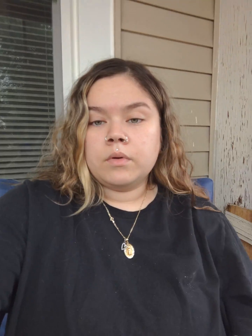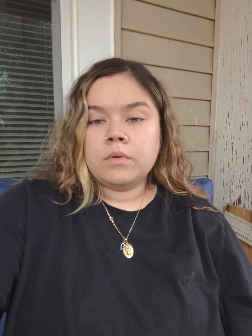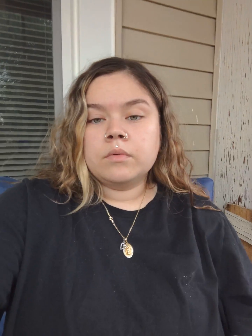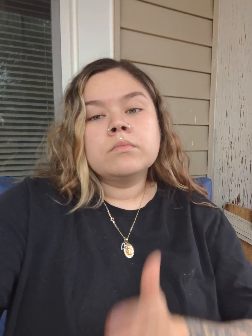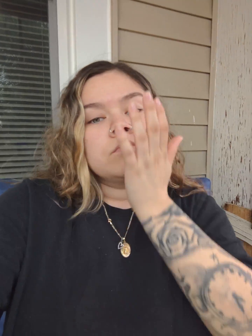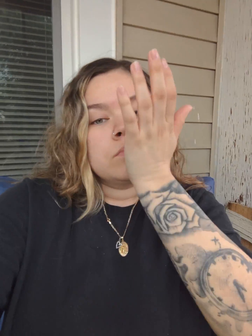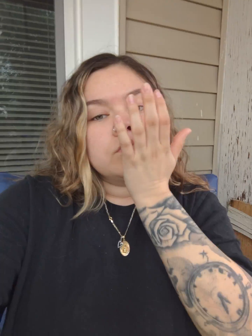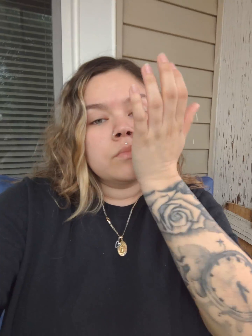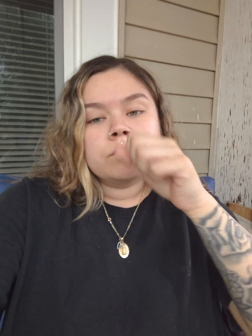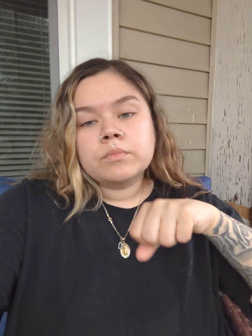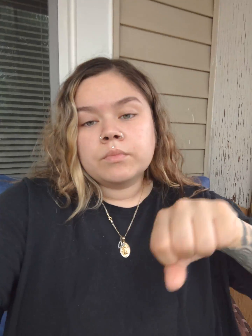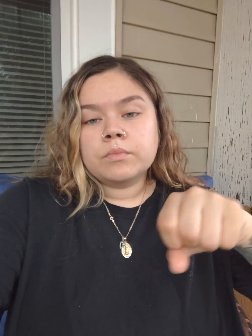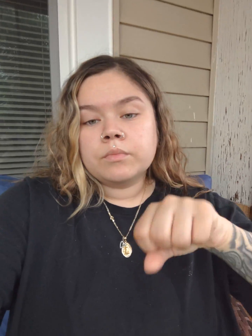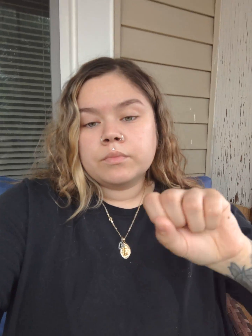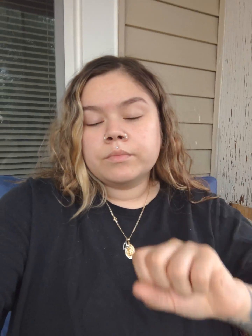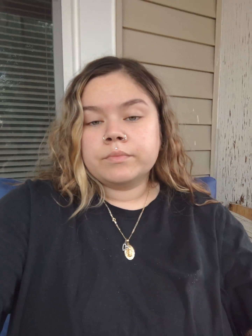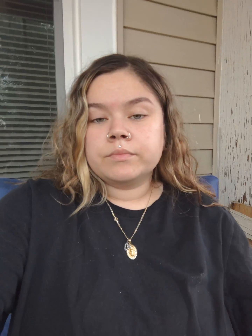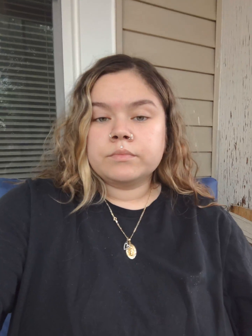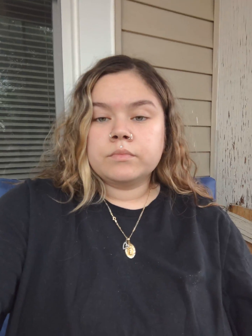lawn mower